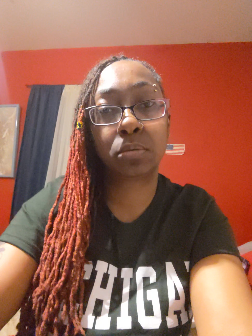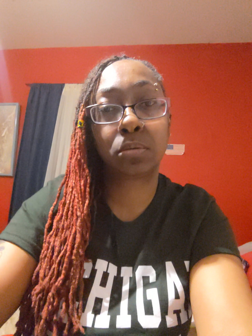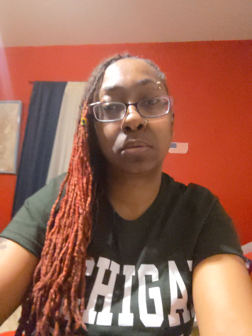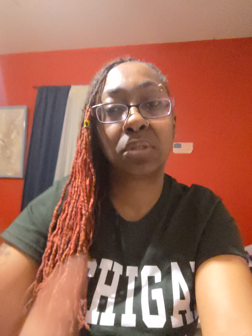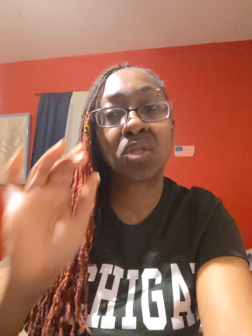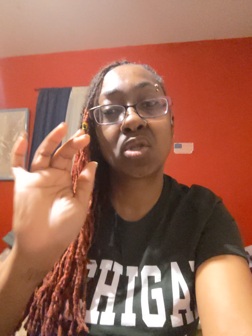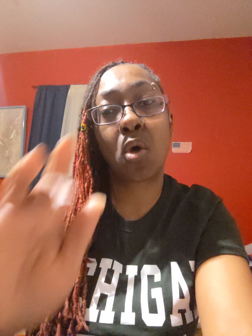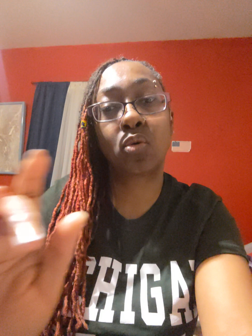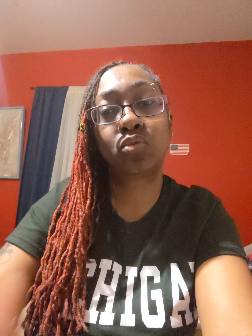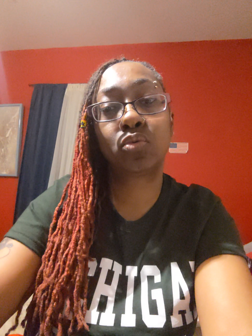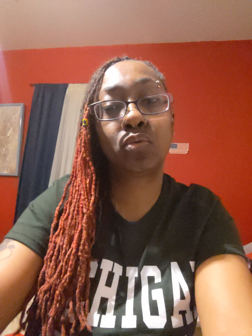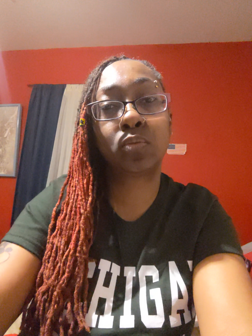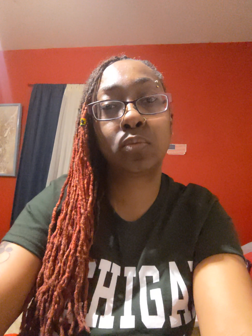touch